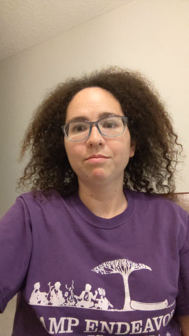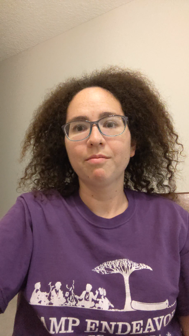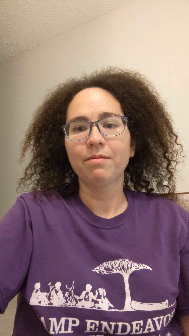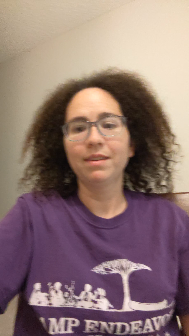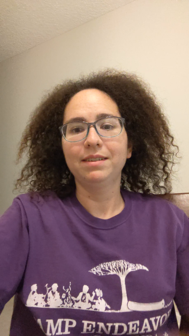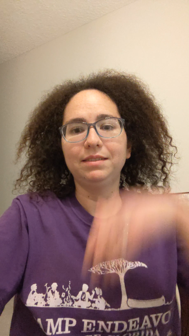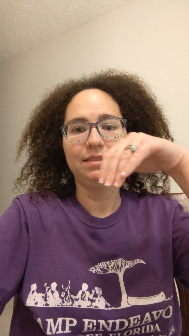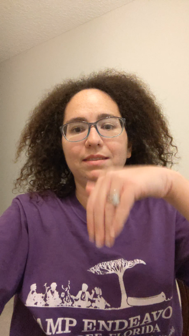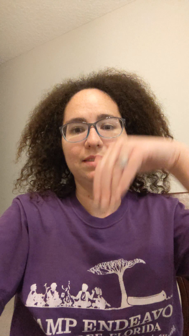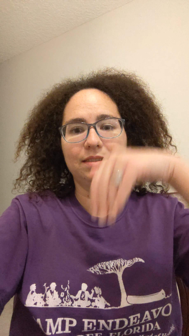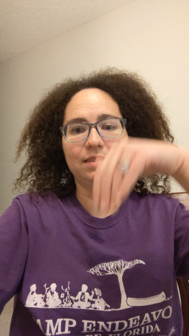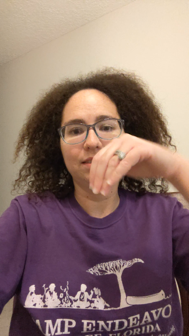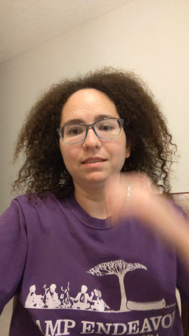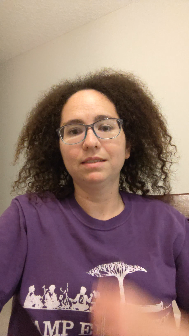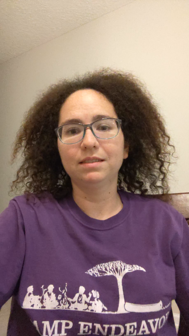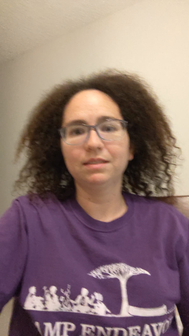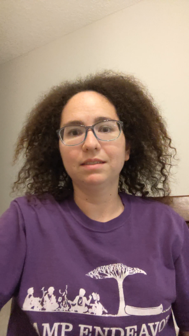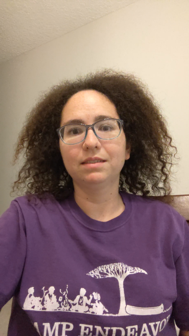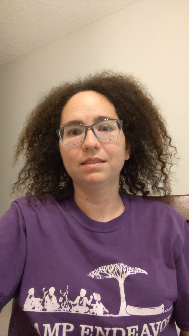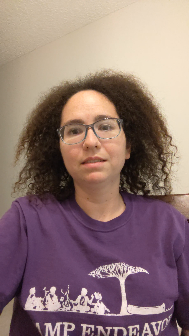doctor